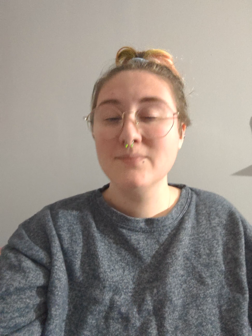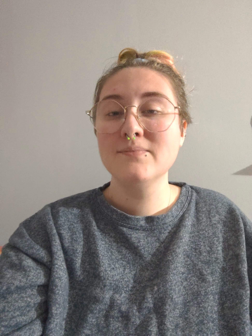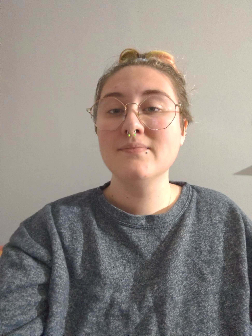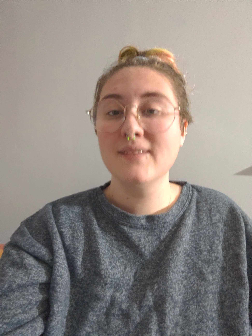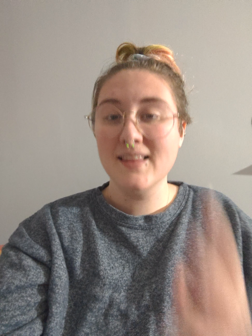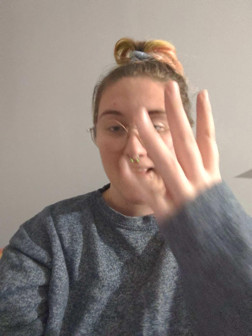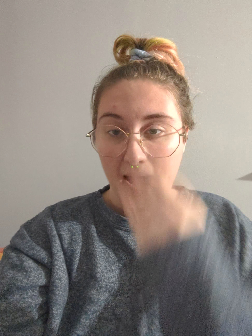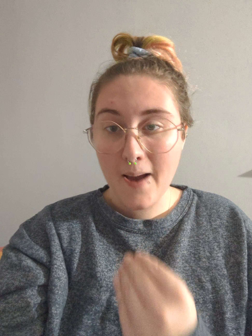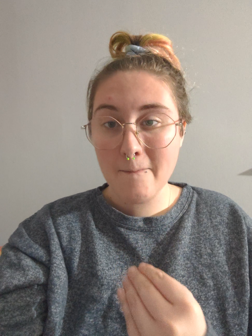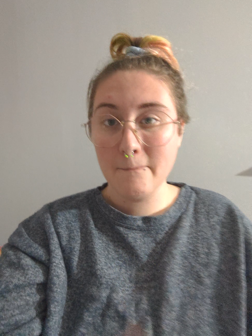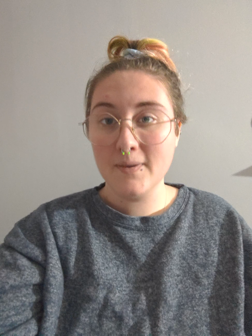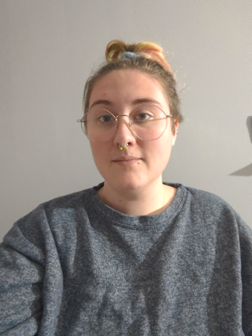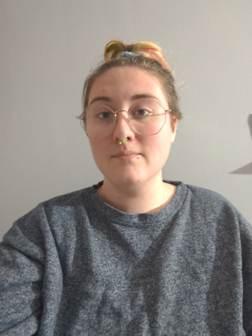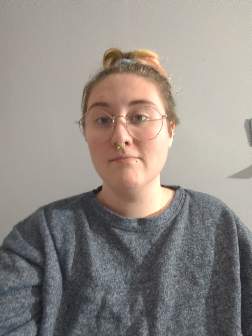nap